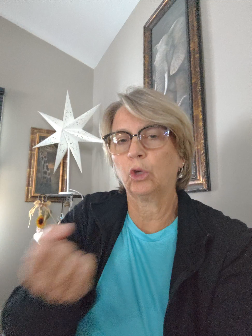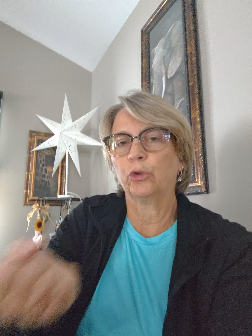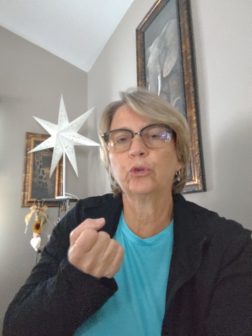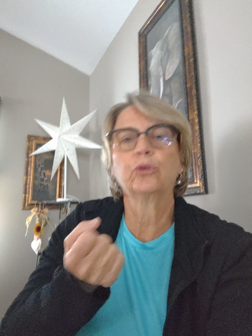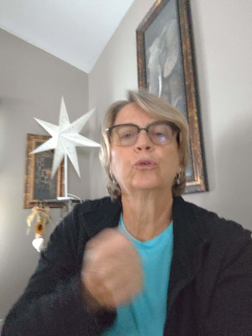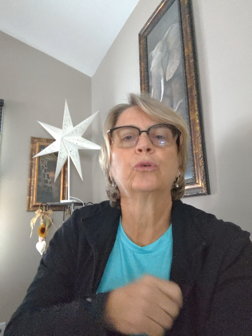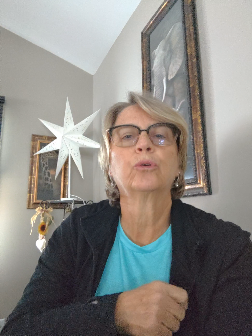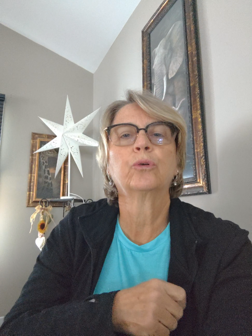drawer